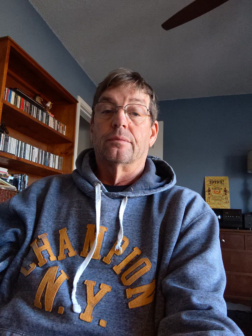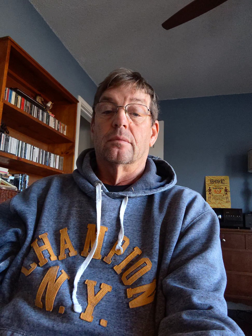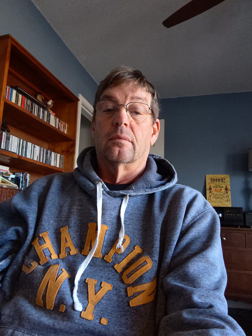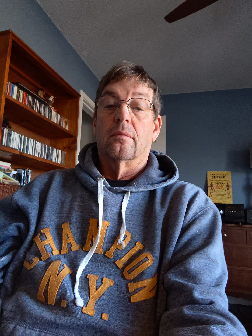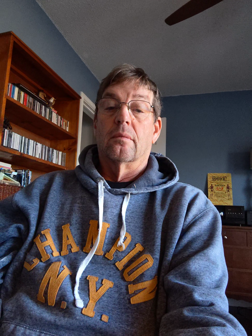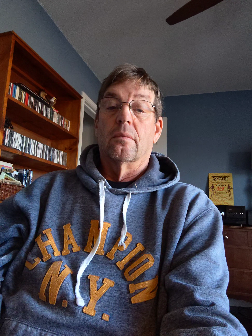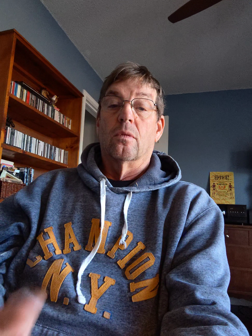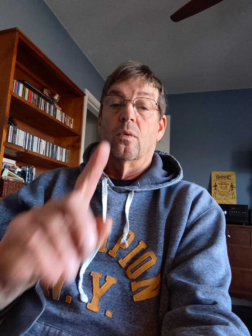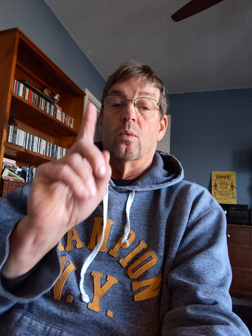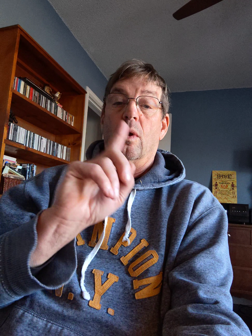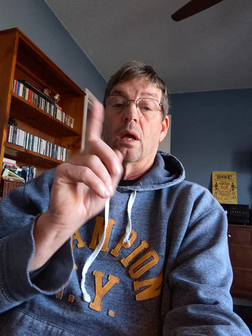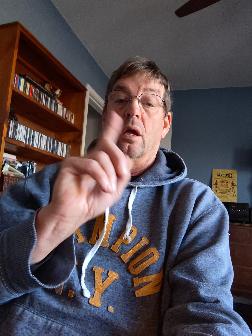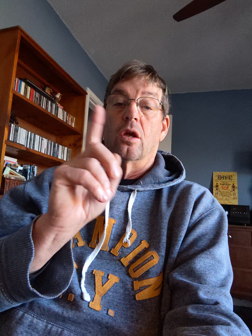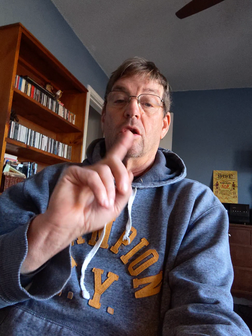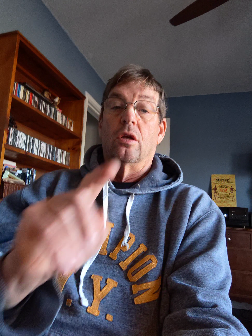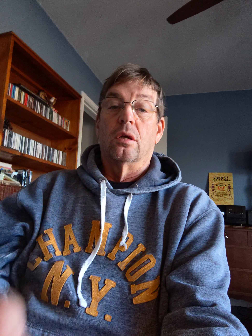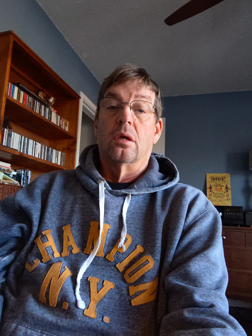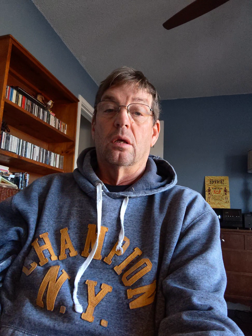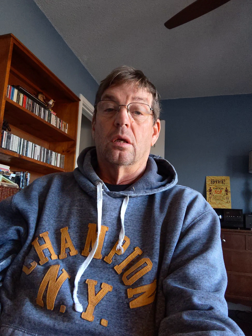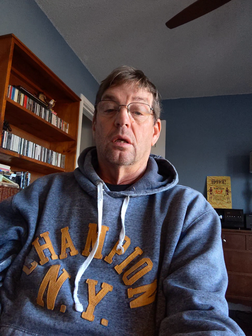where